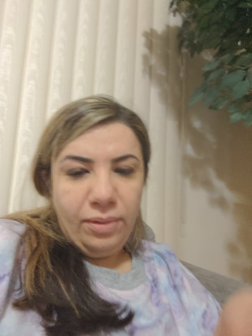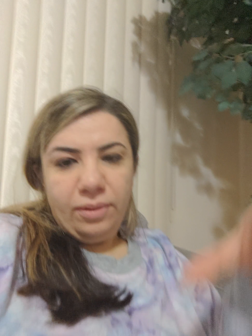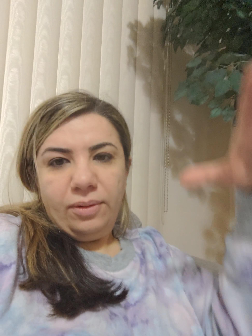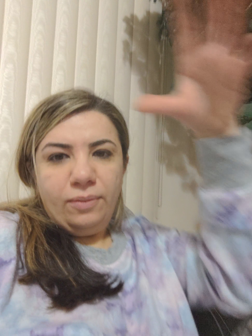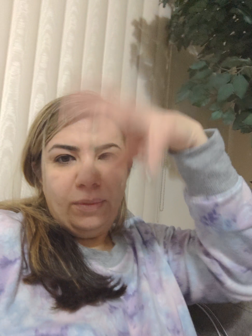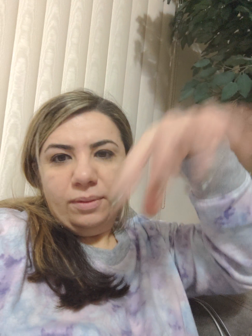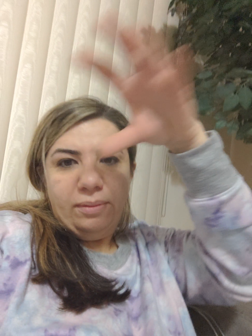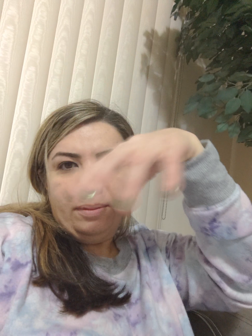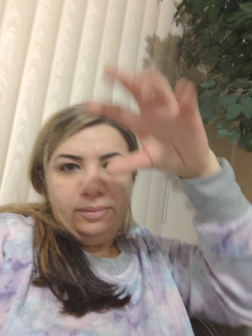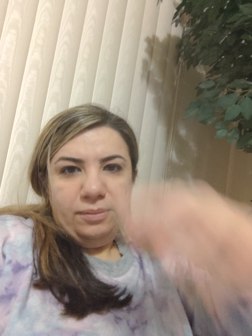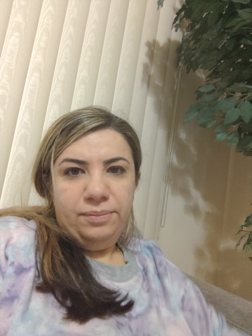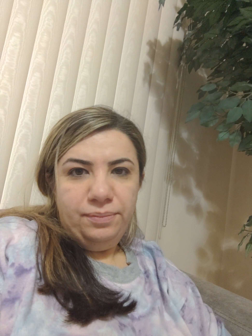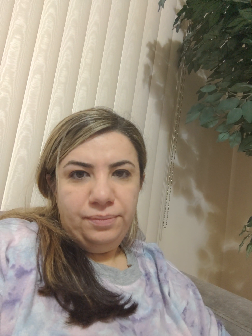cloud